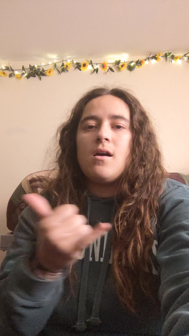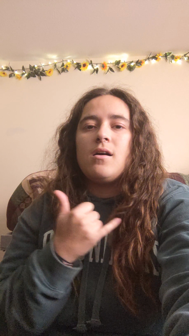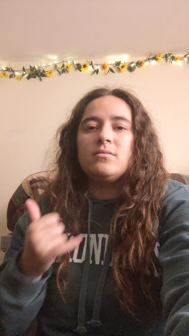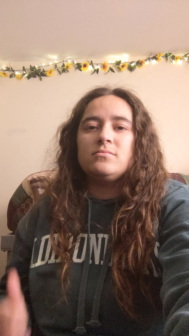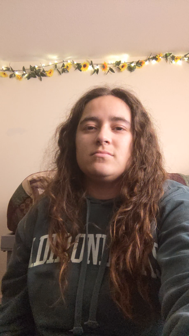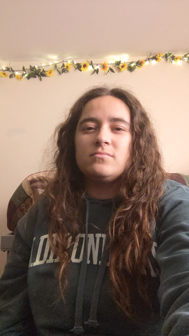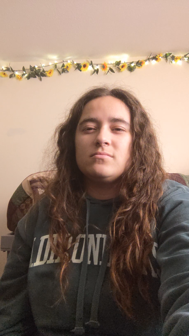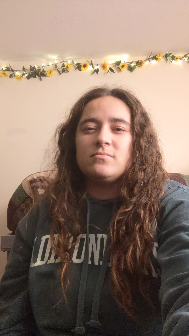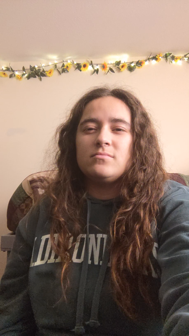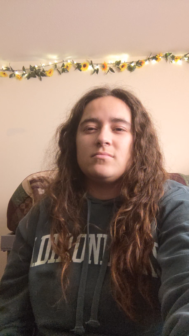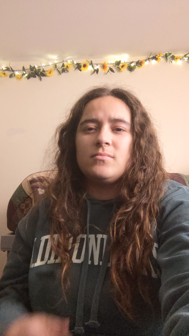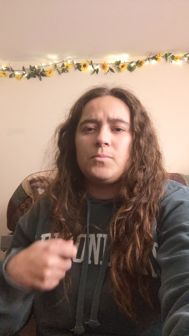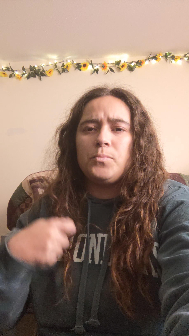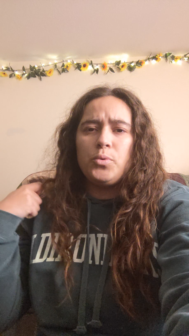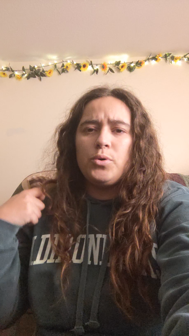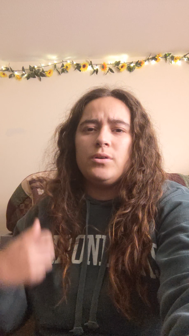pull